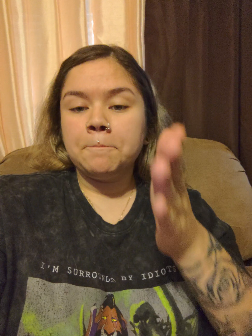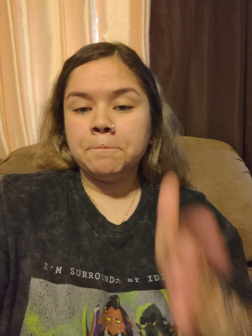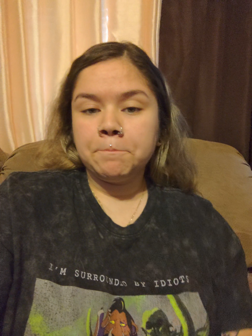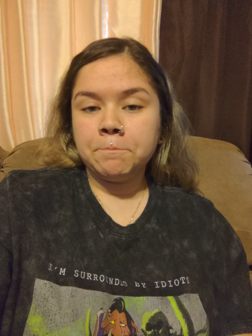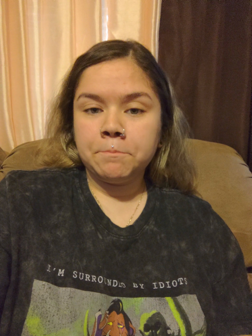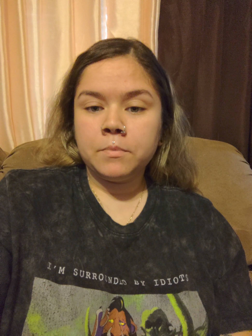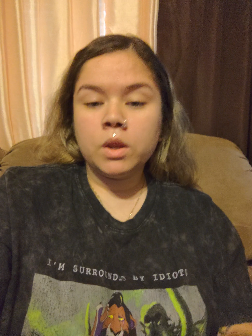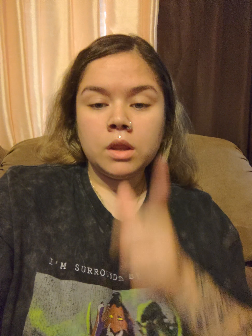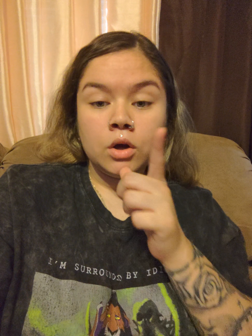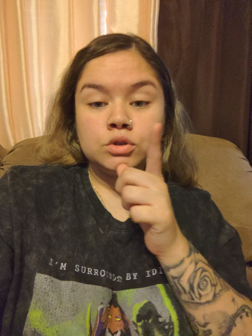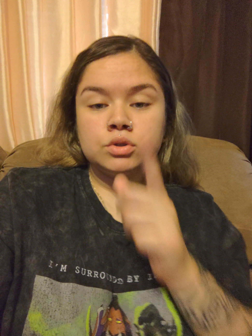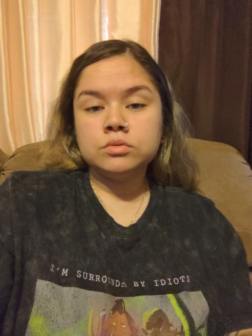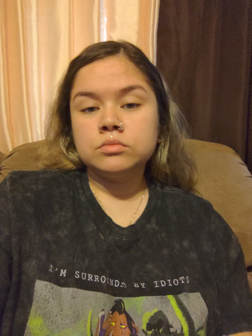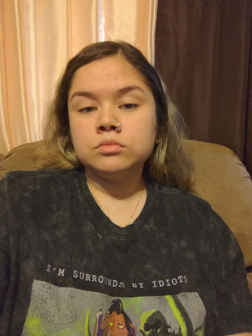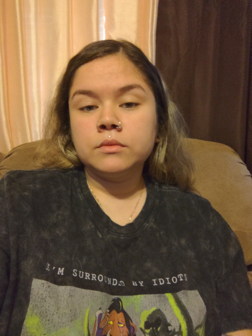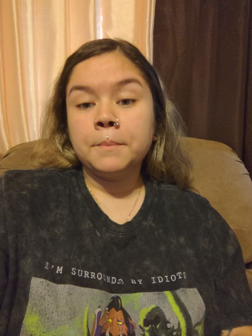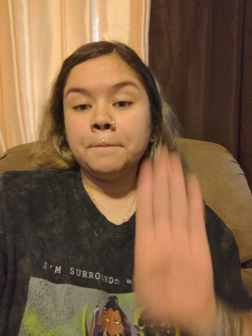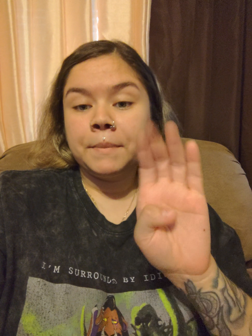lunch